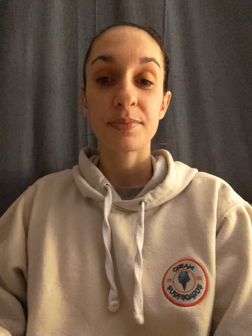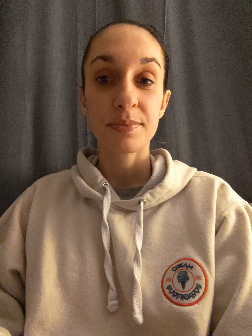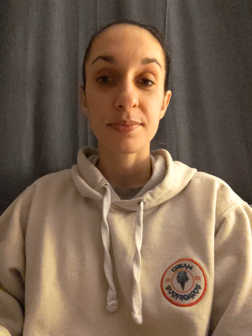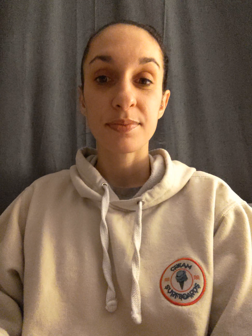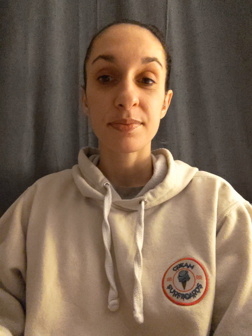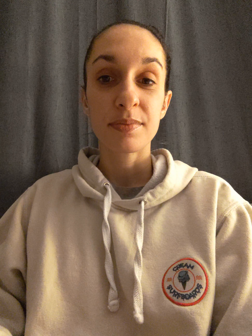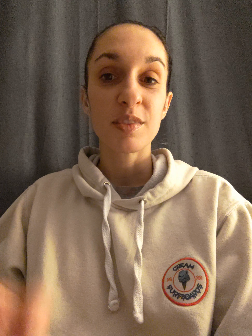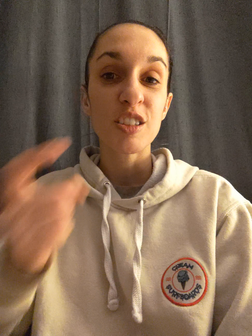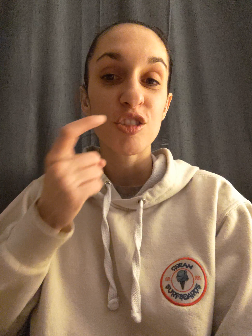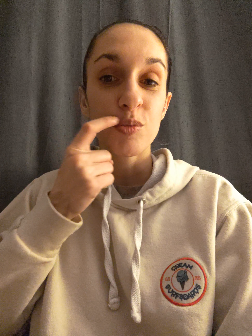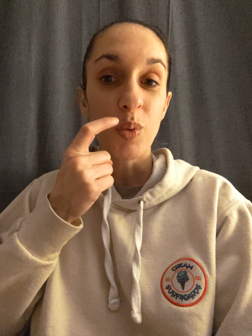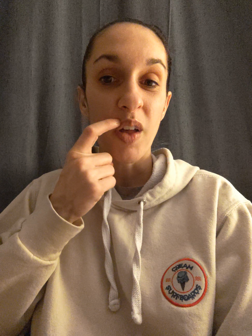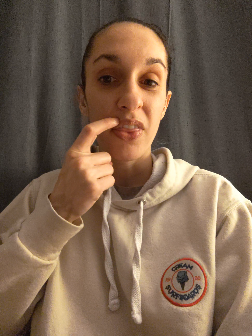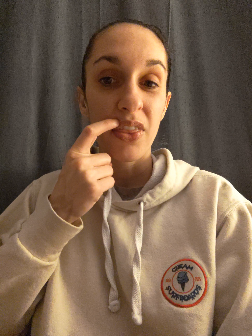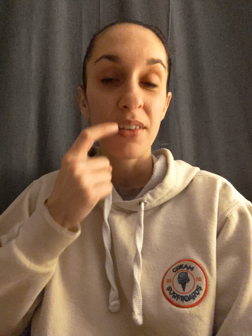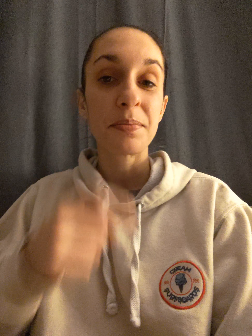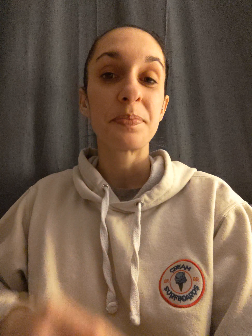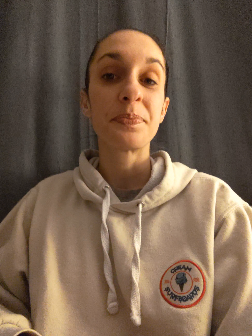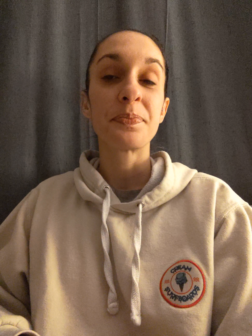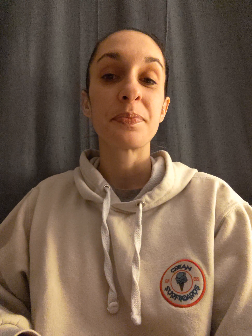tooth